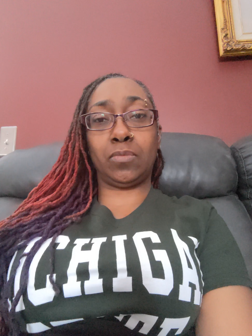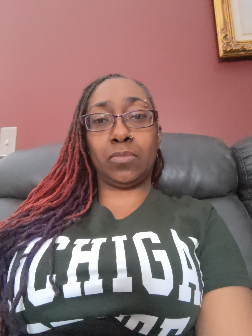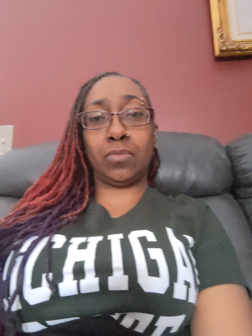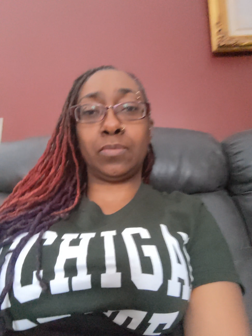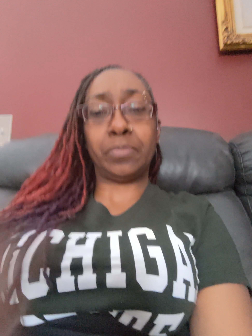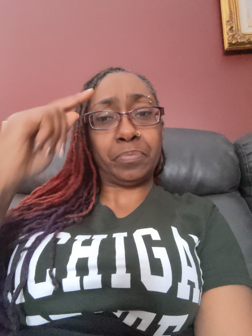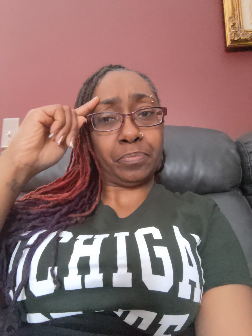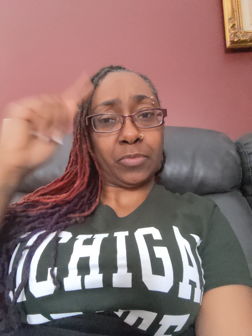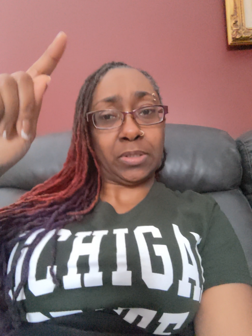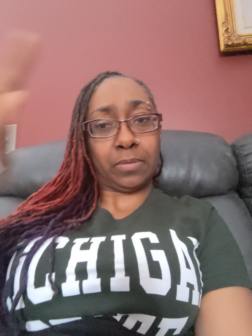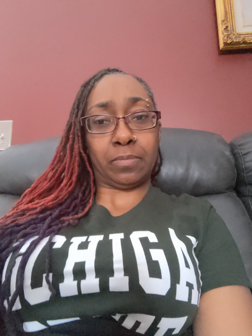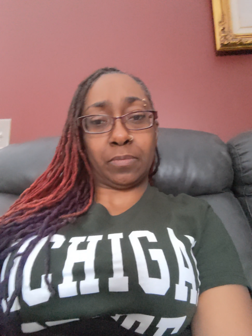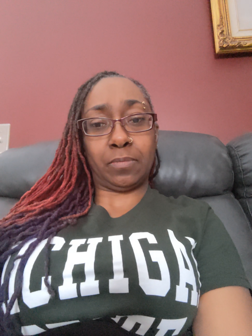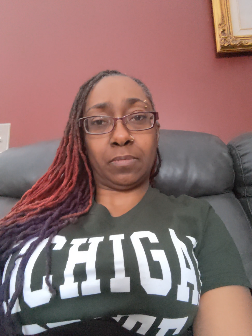penny